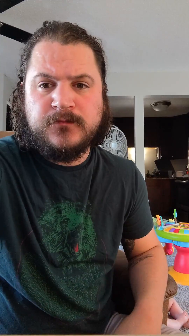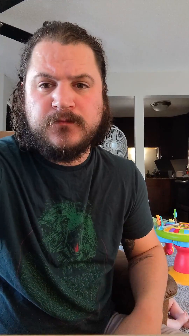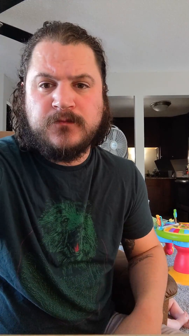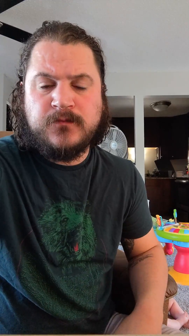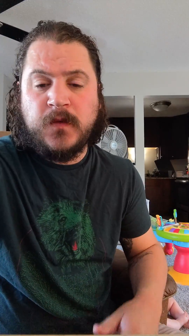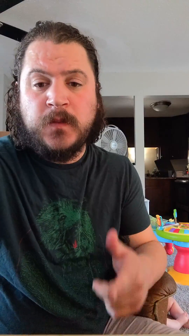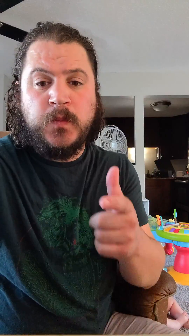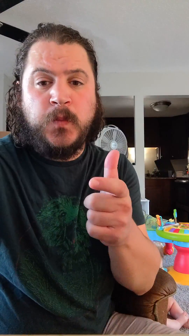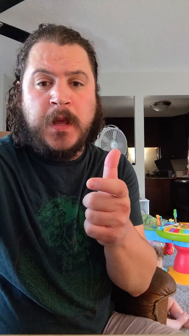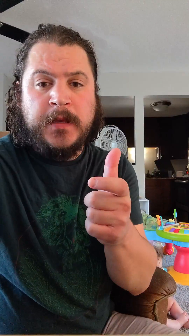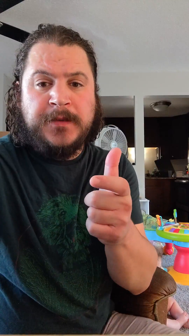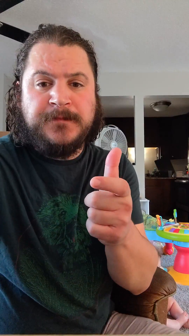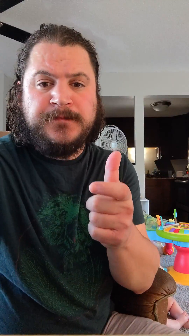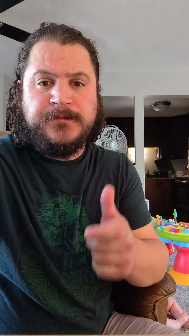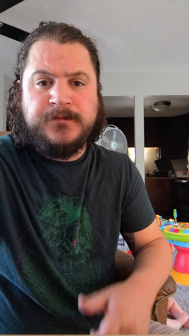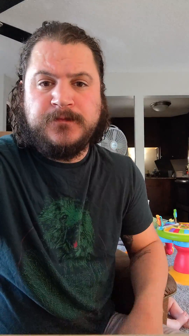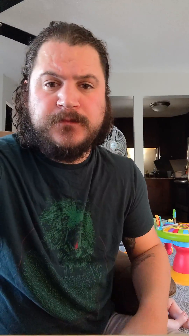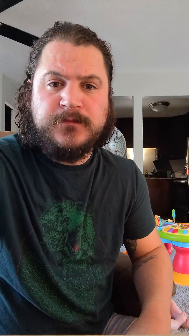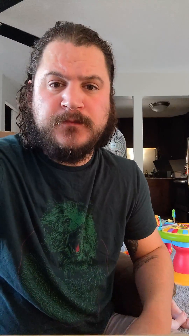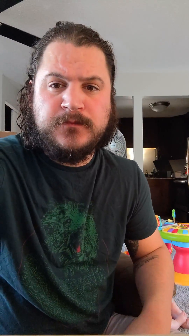run